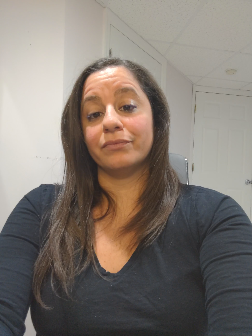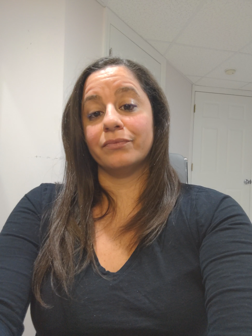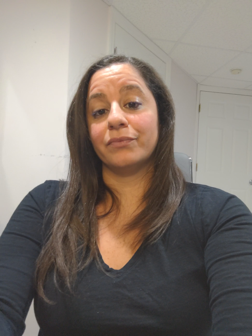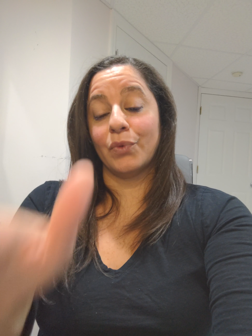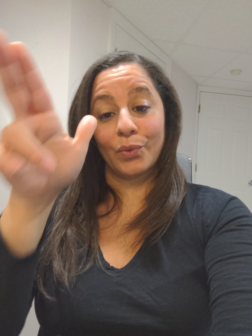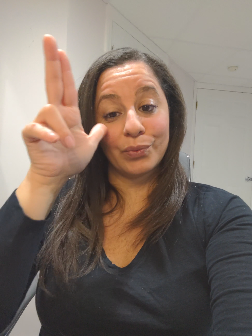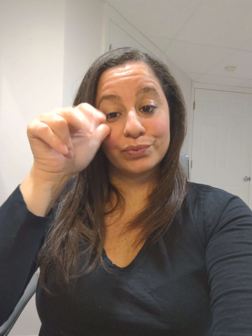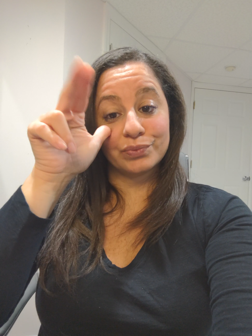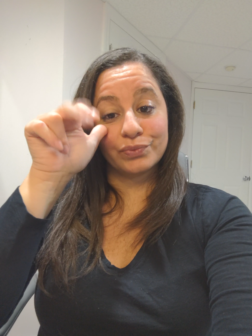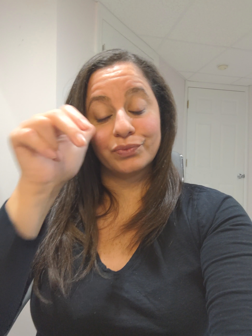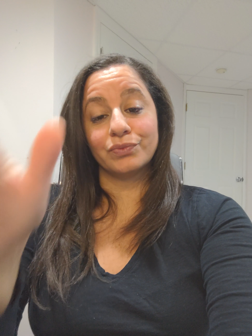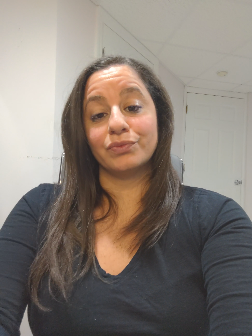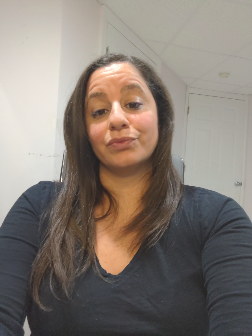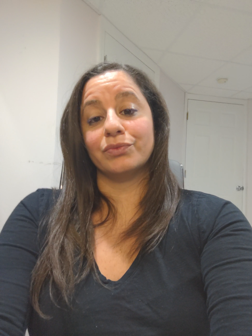horse